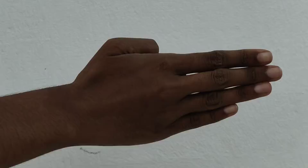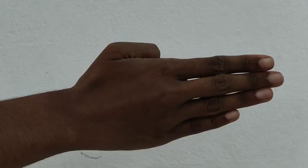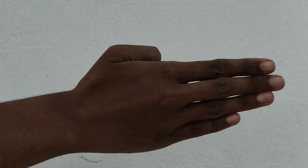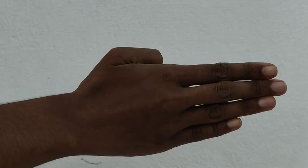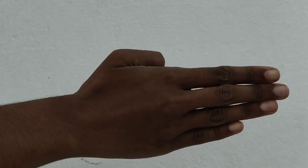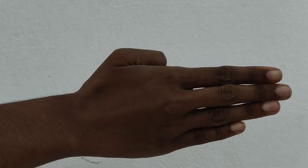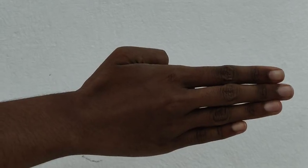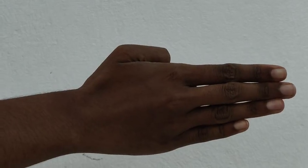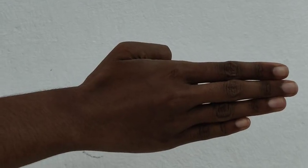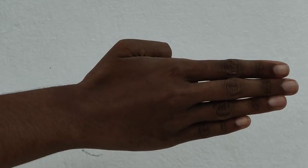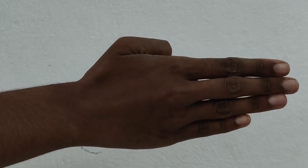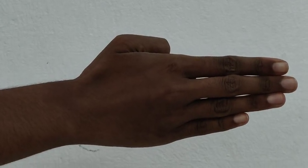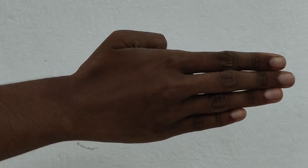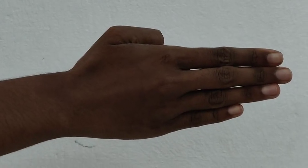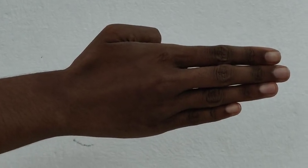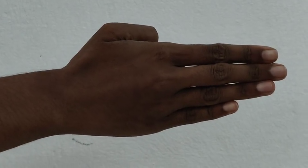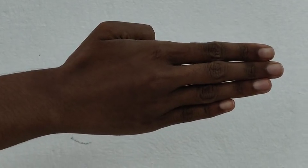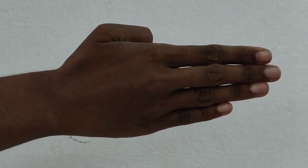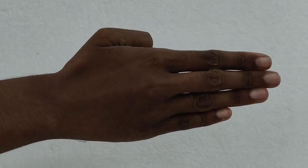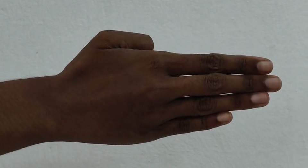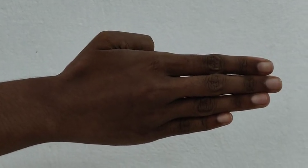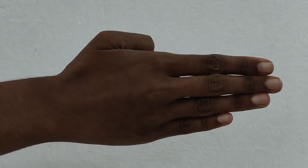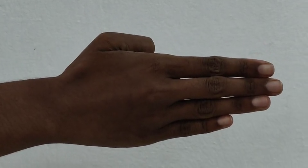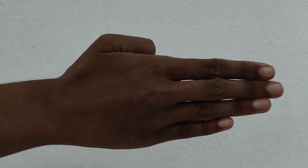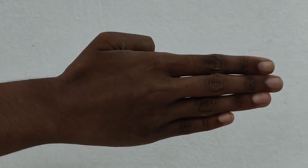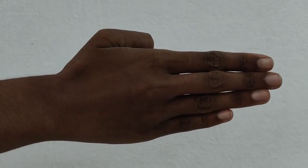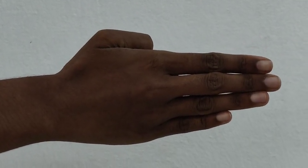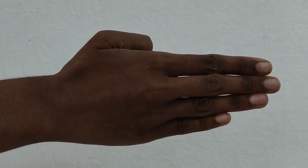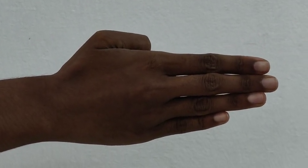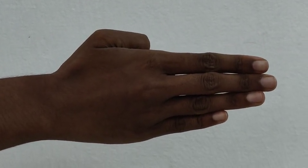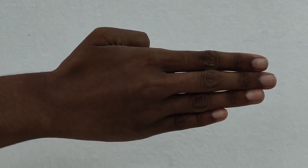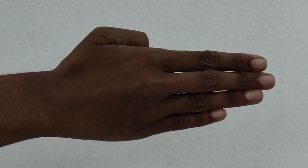അ